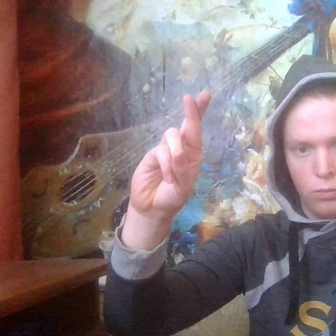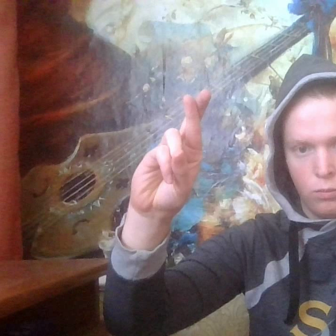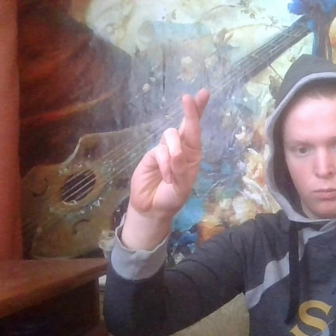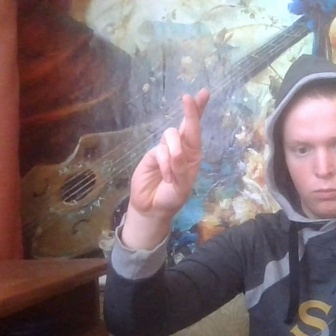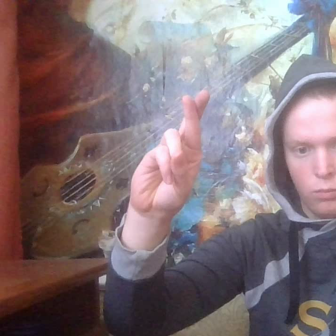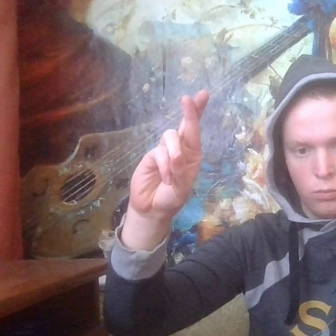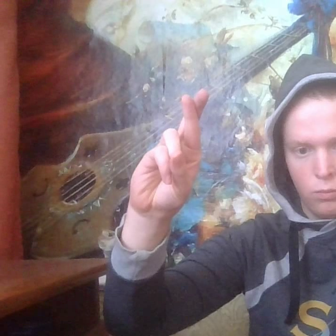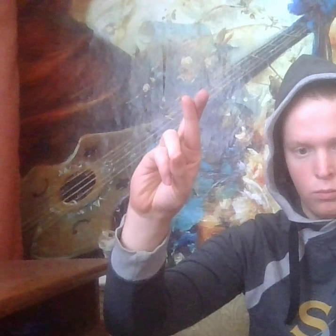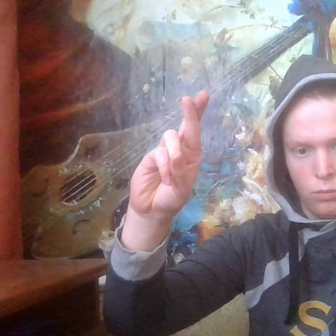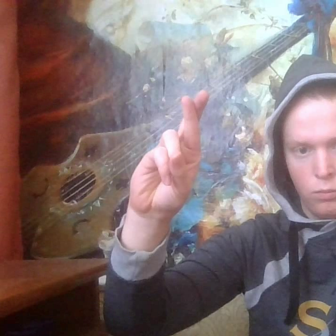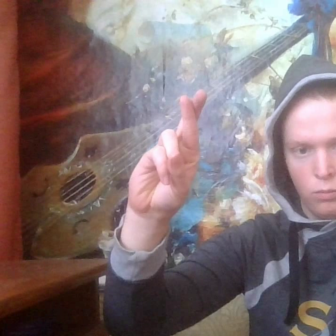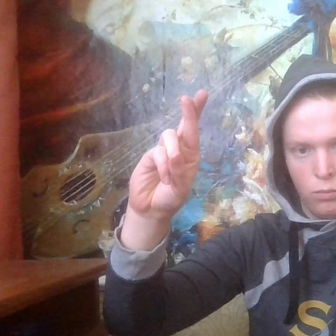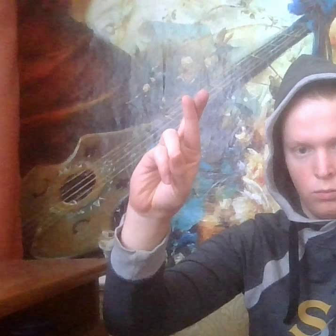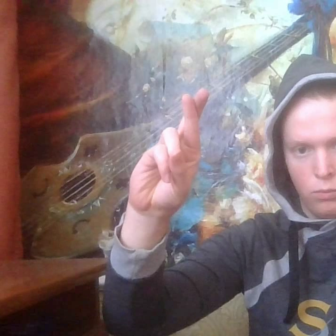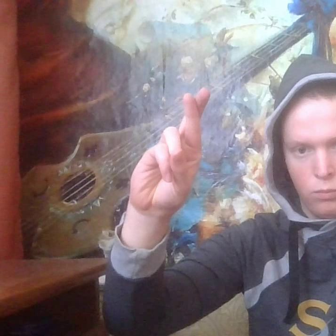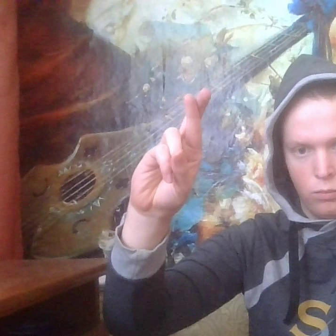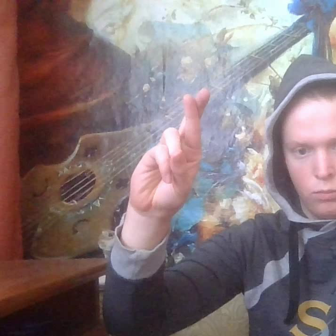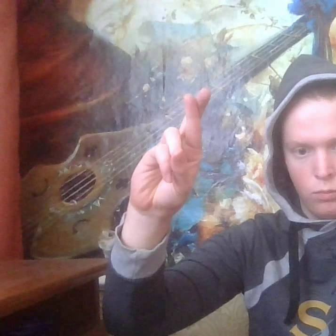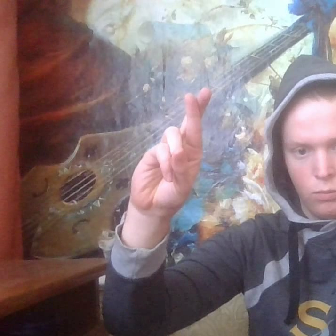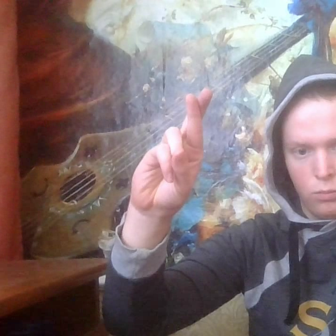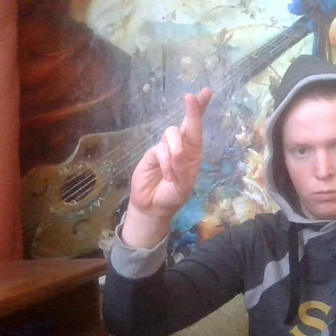Я